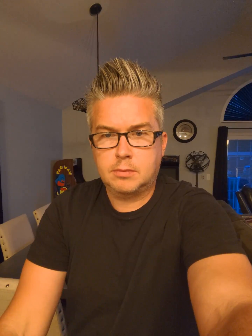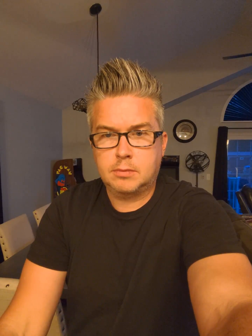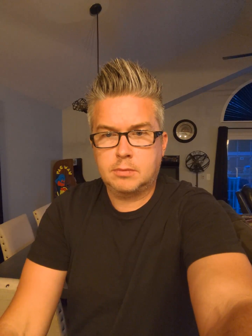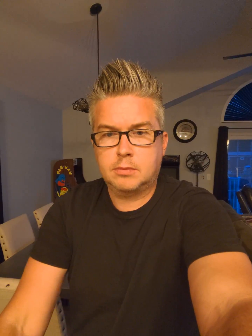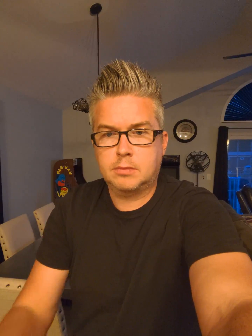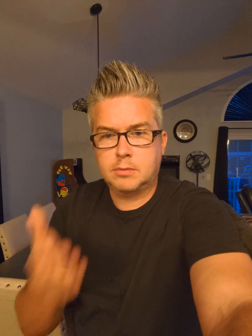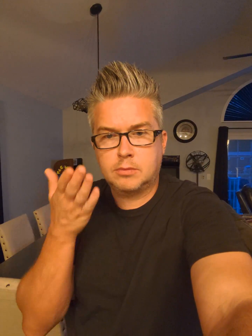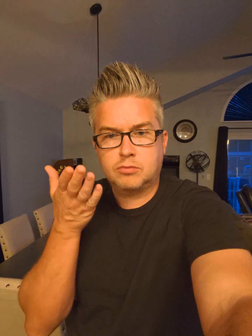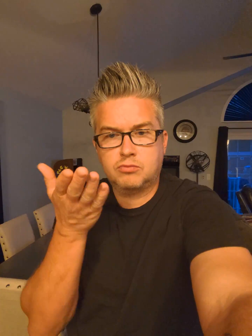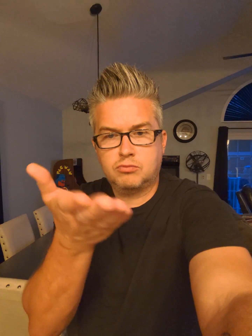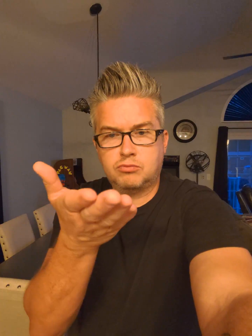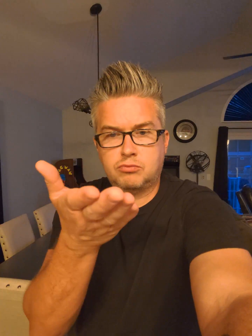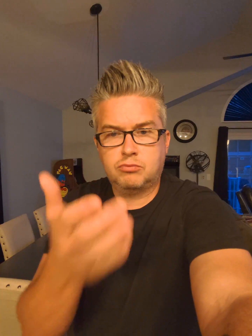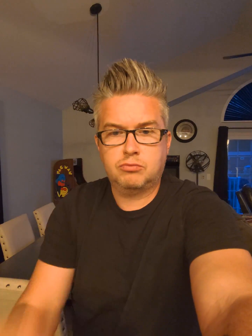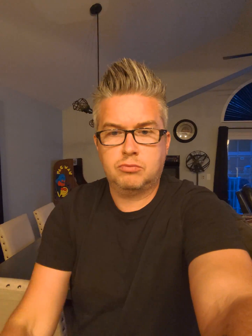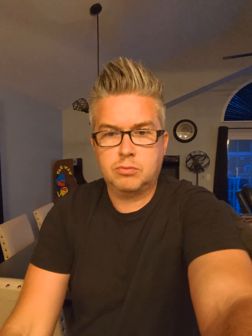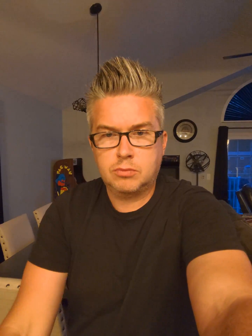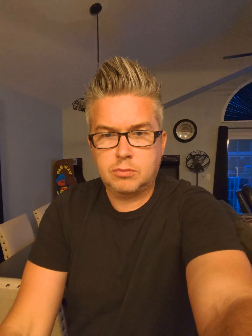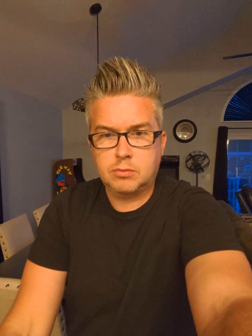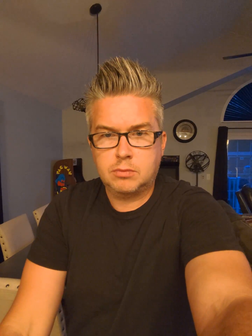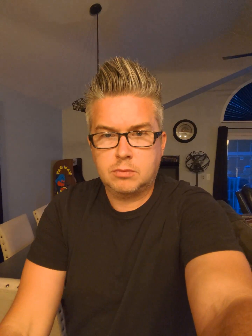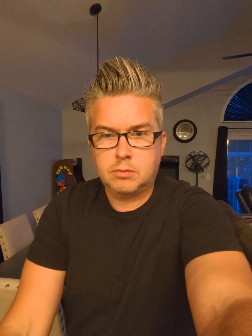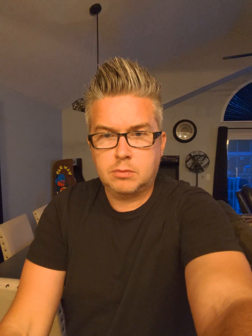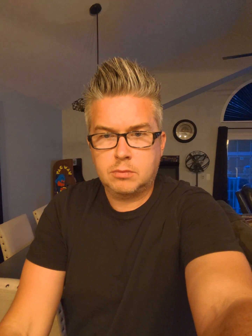oven